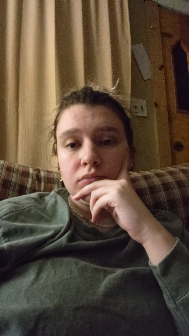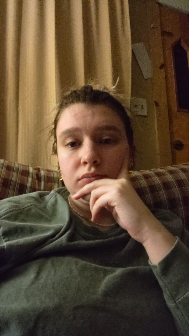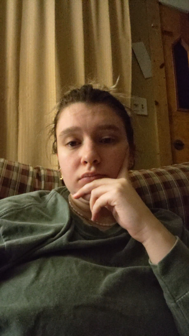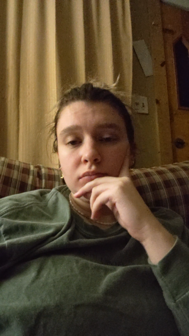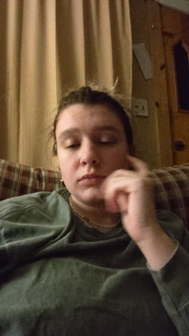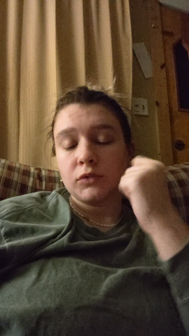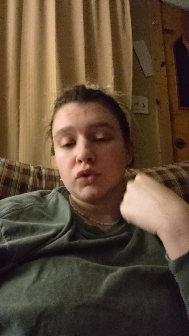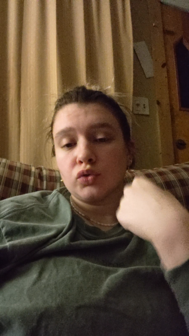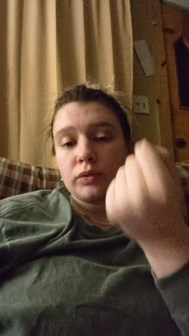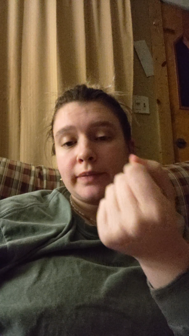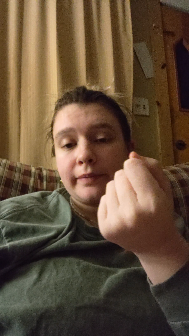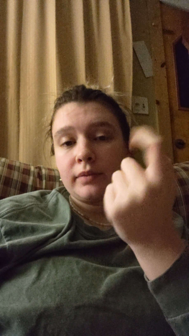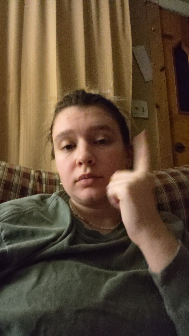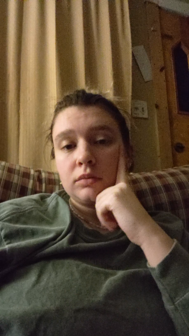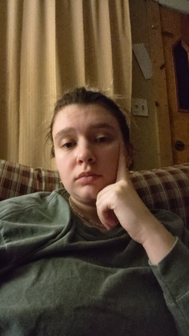drive